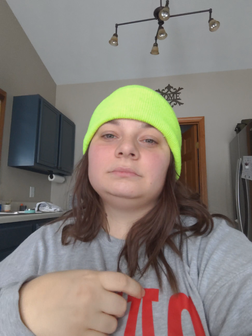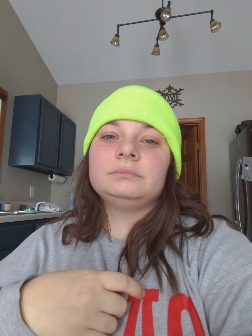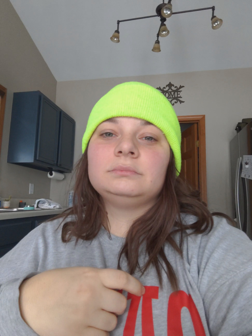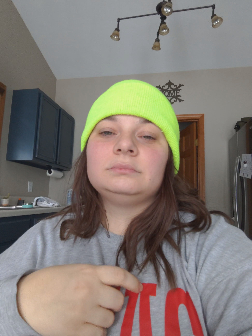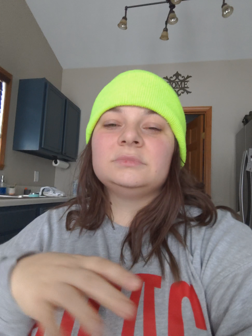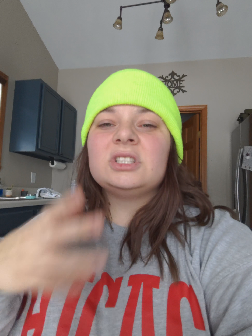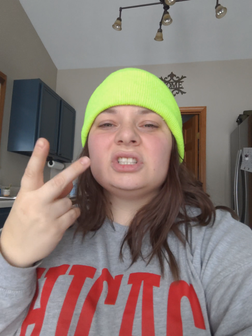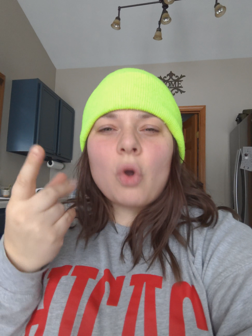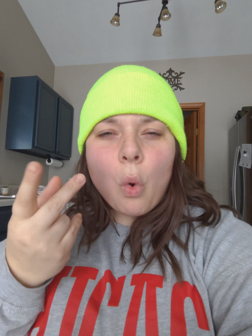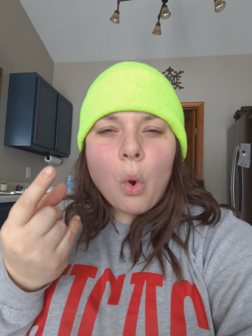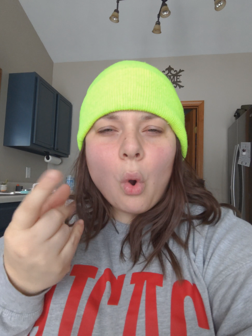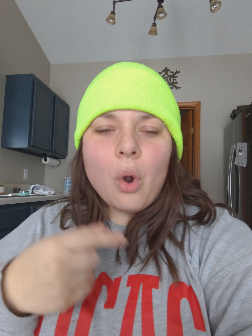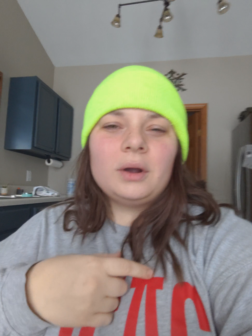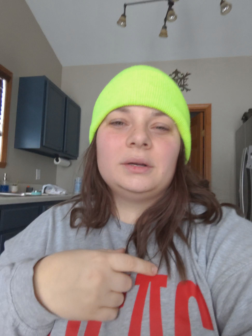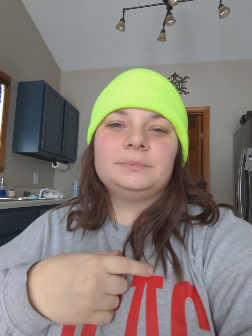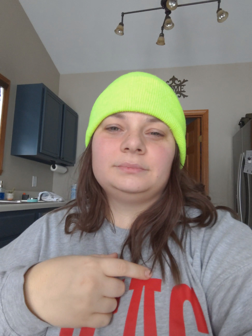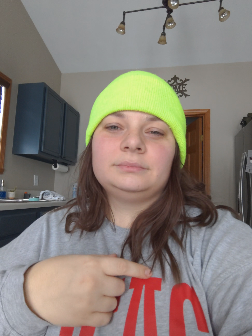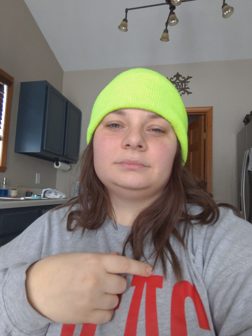dog